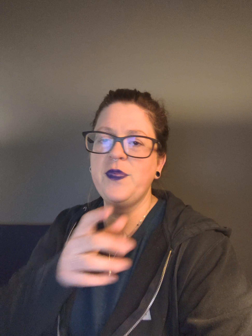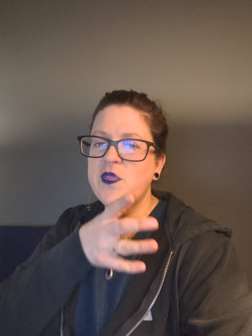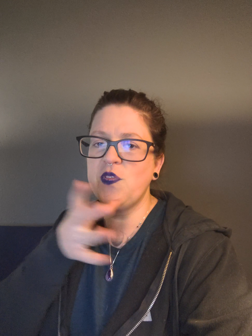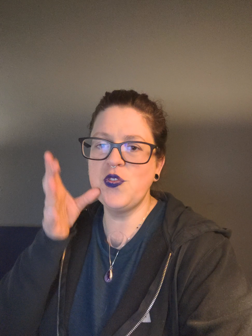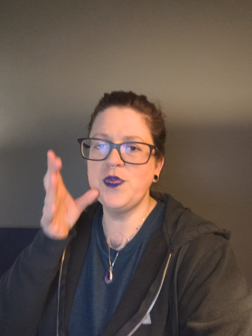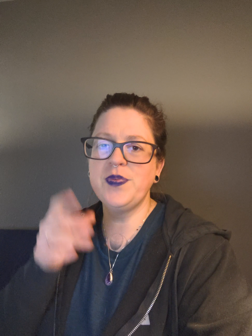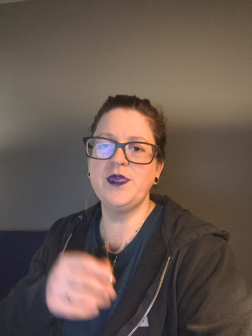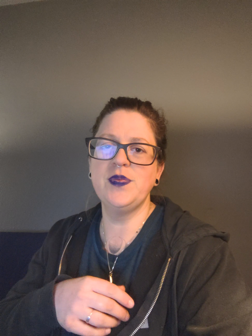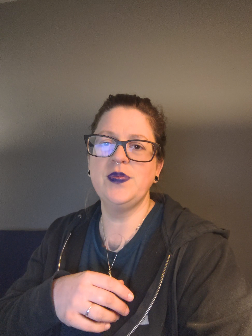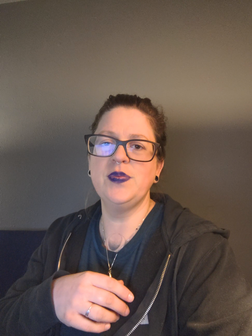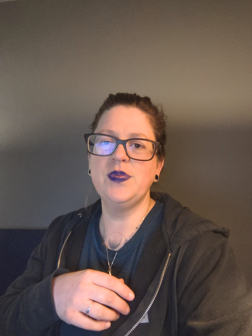farm